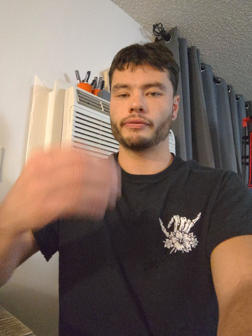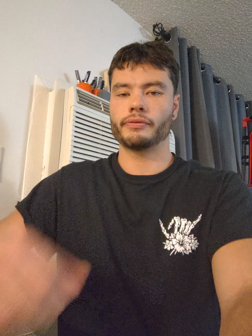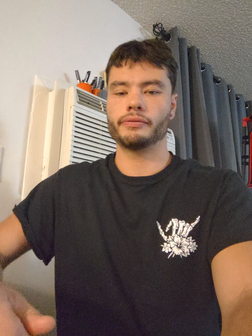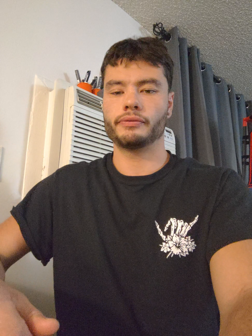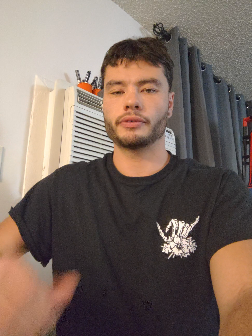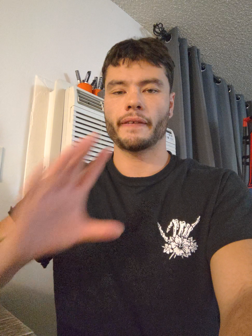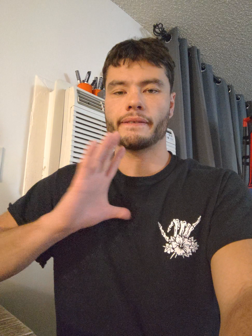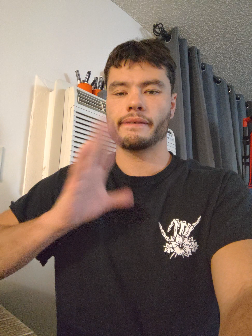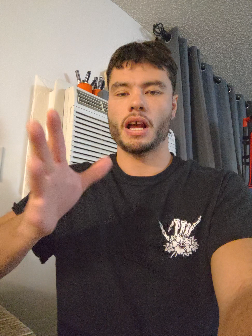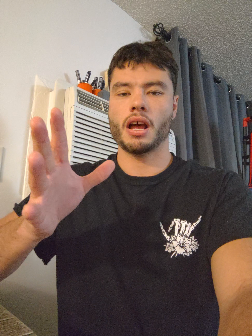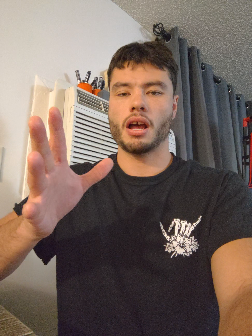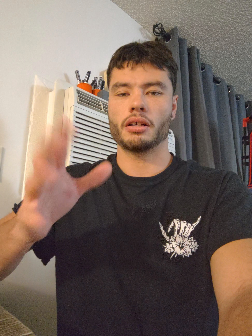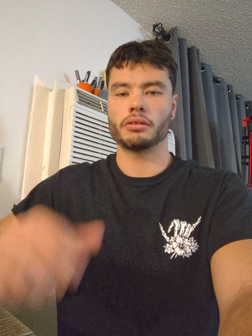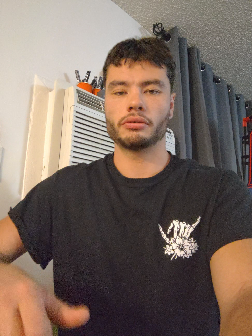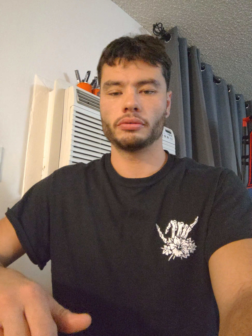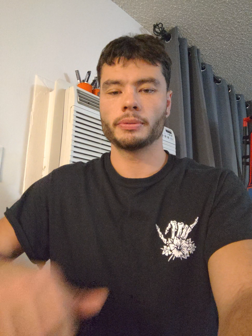fine